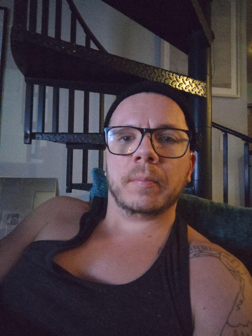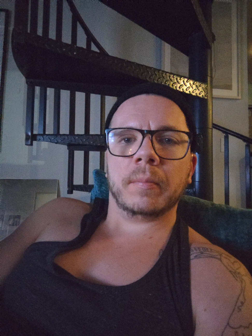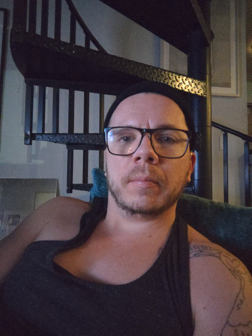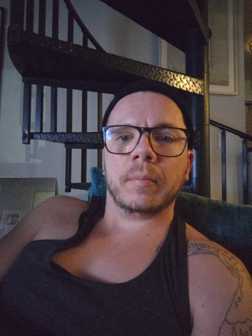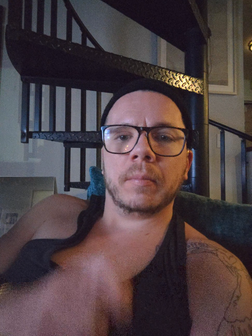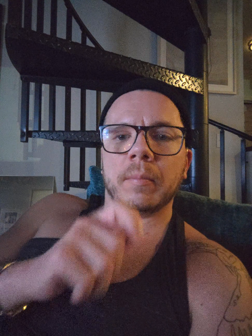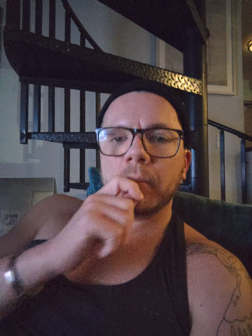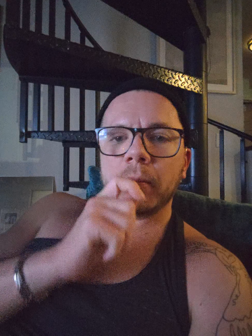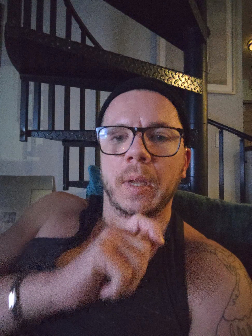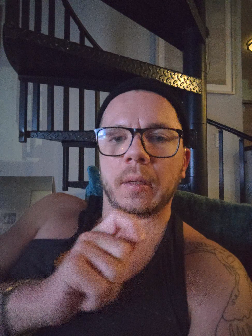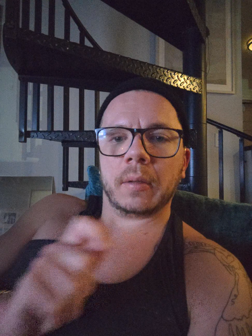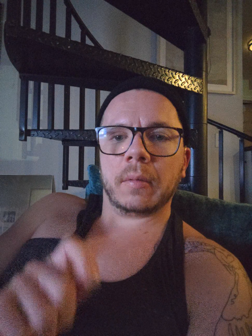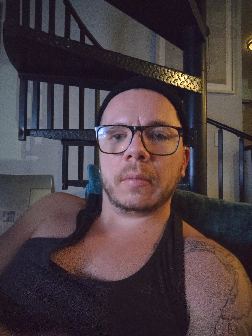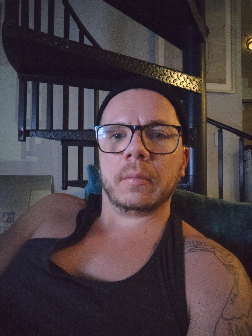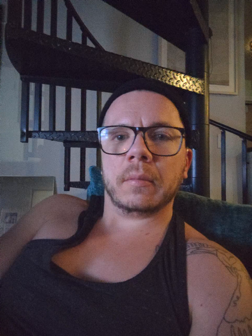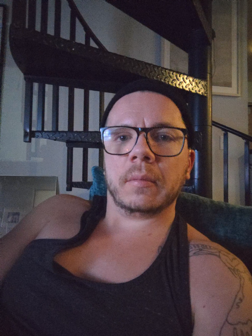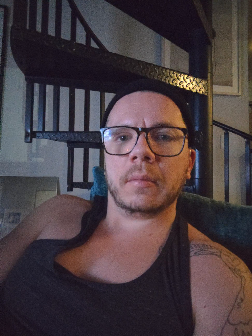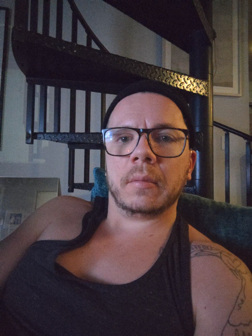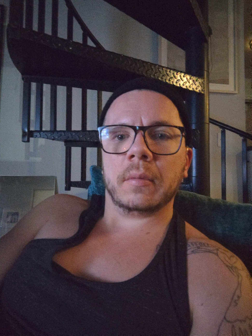pencil